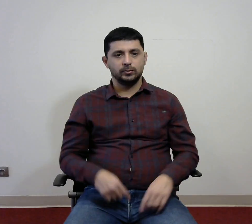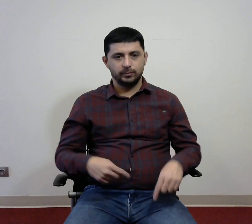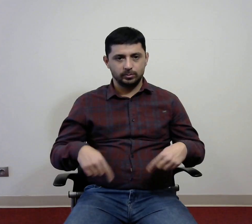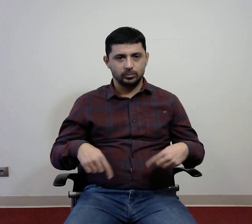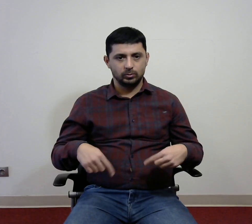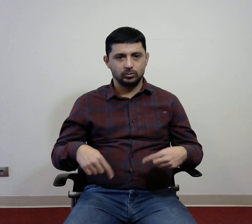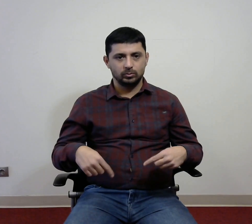futbol